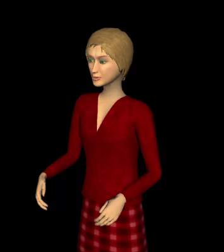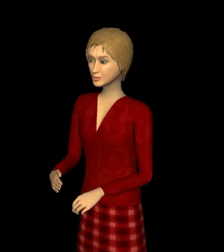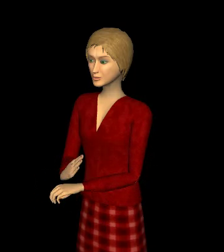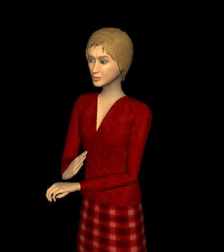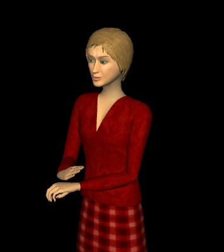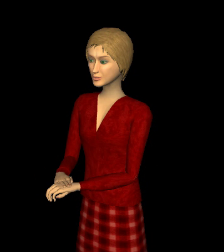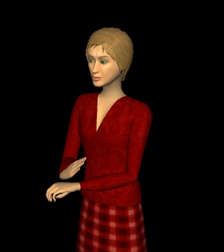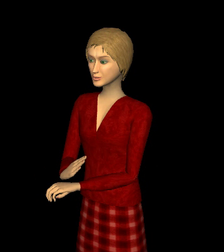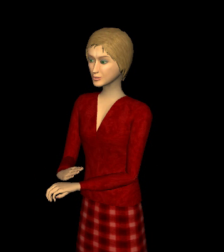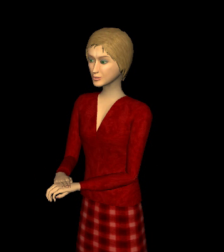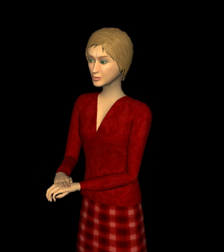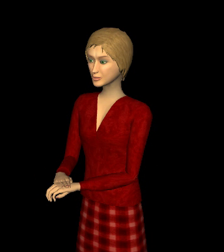تحذير